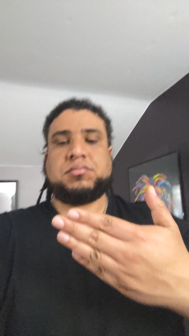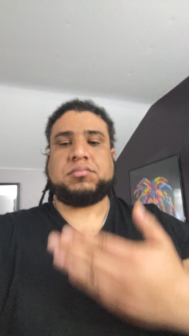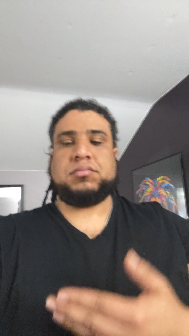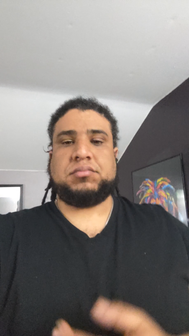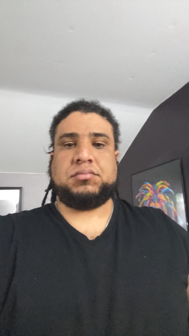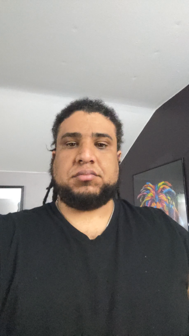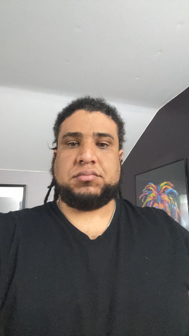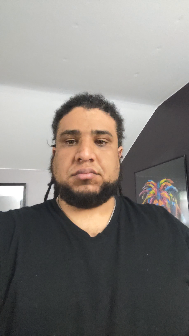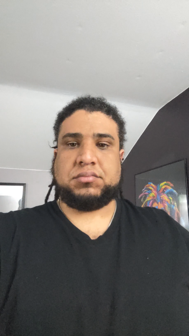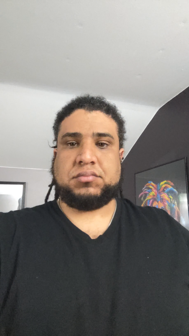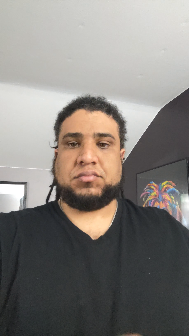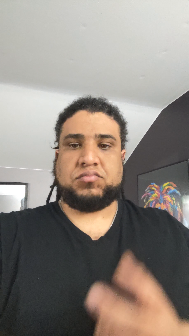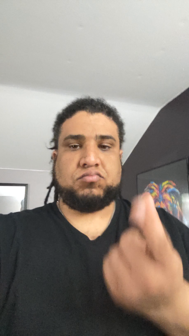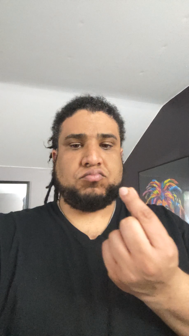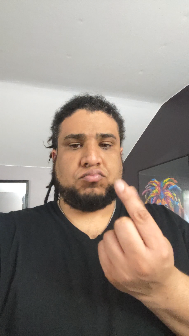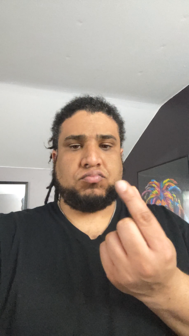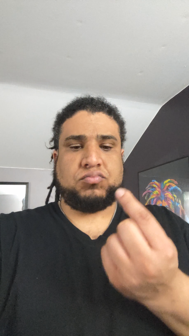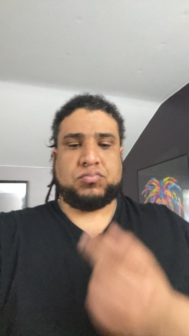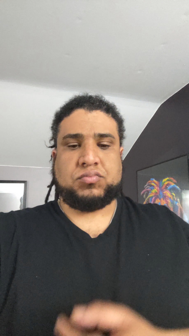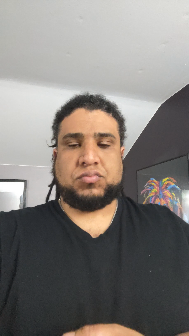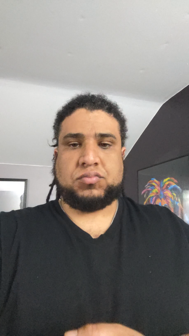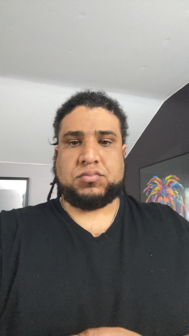do